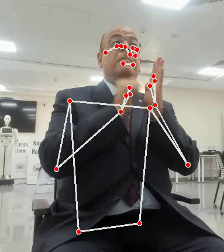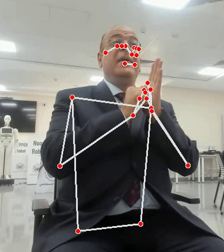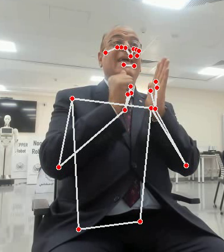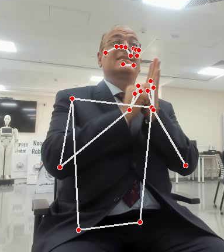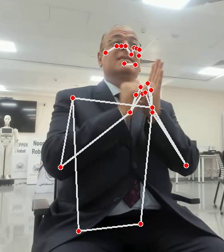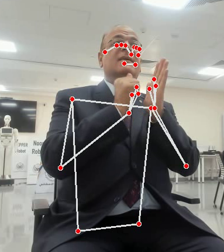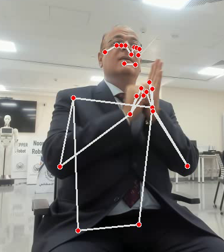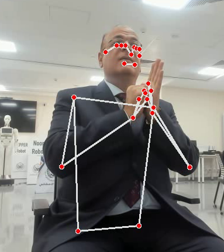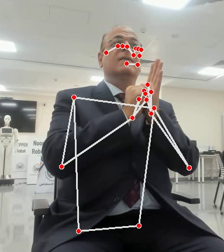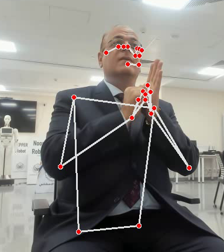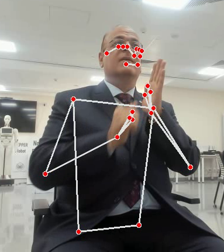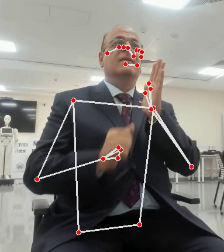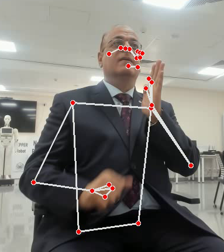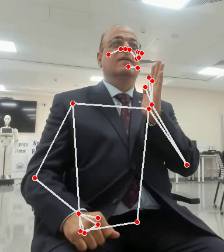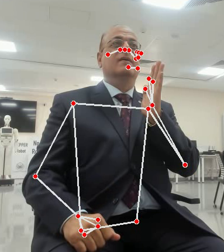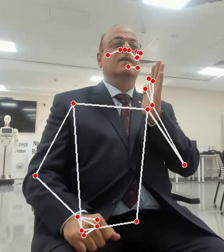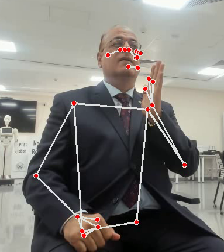manzel